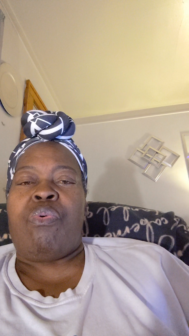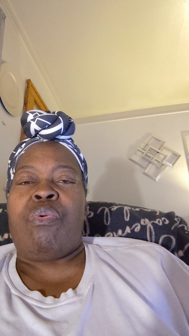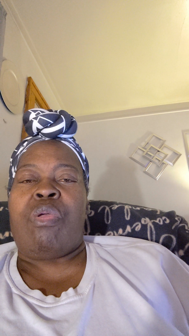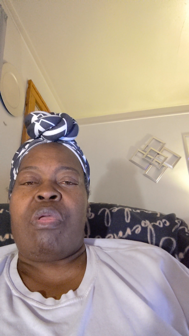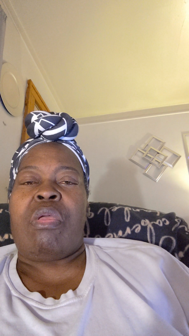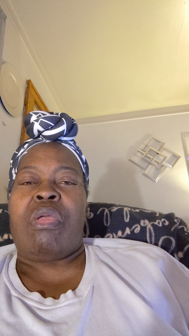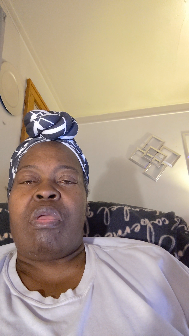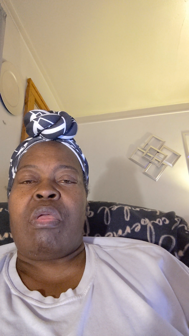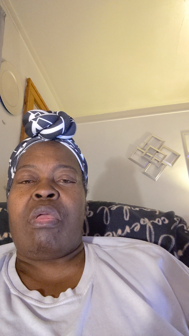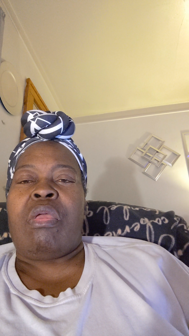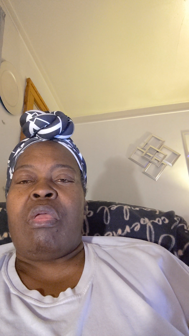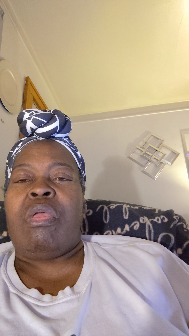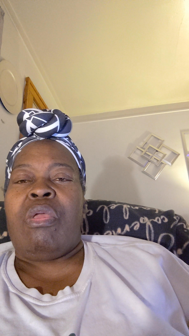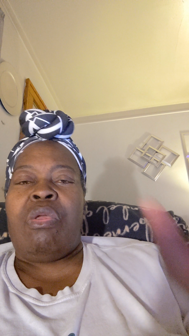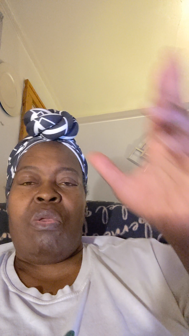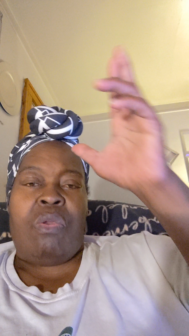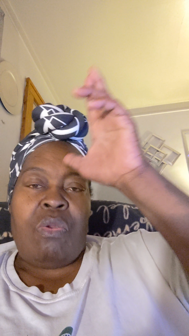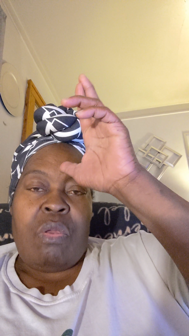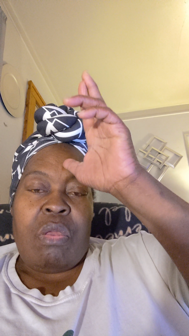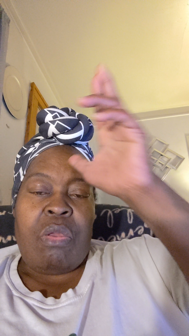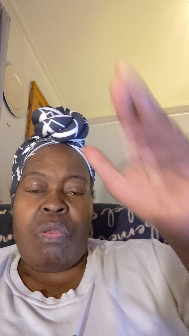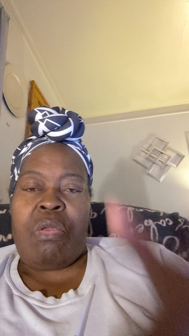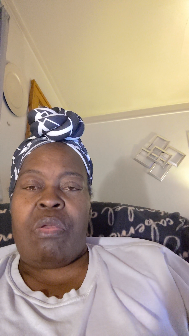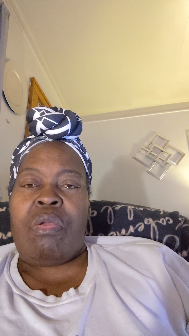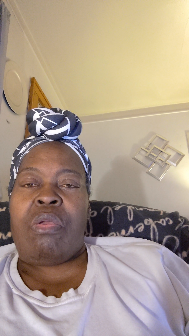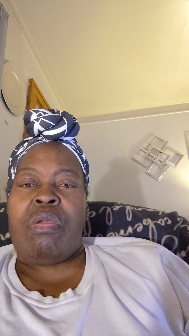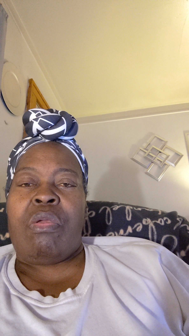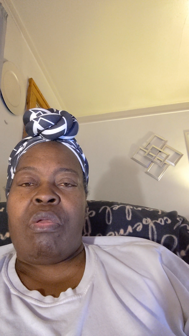rooster